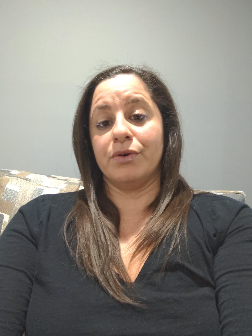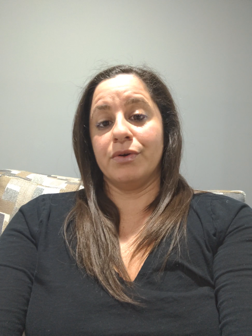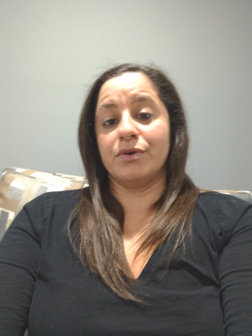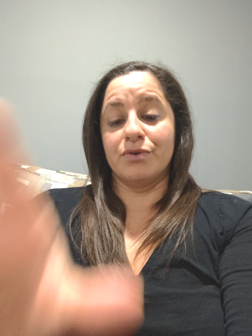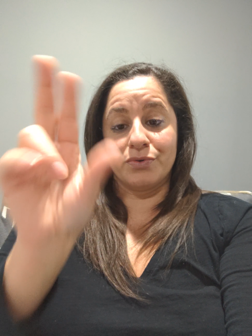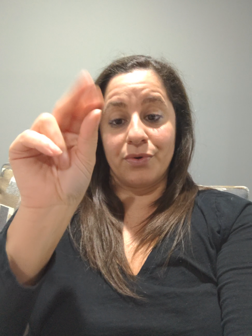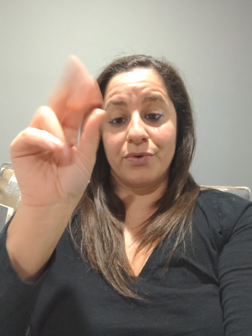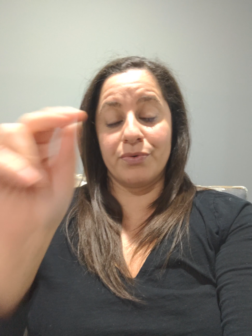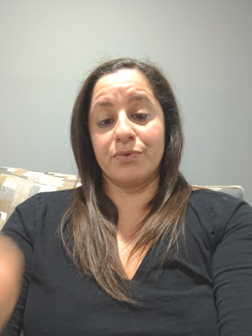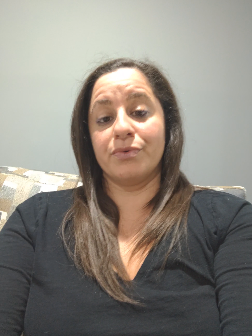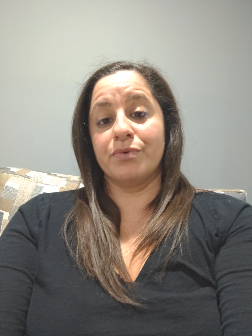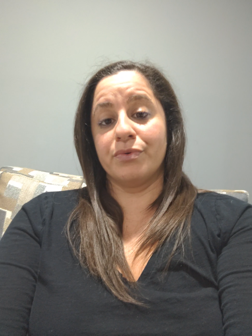no